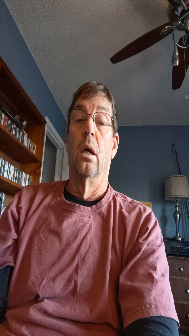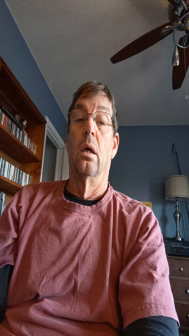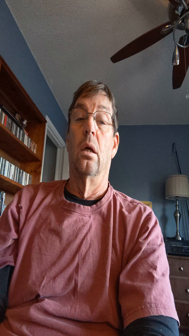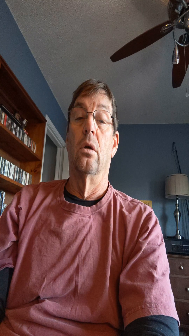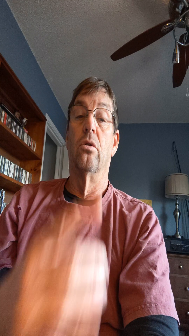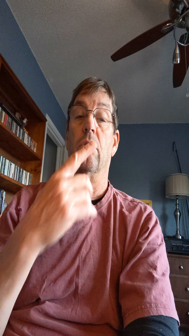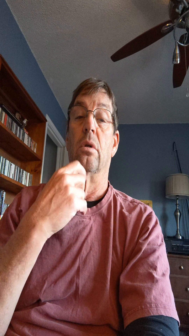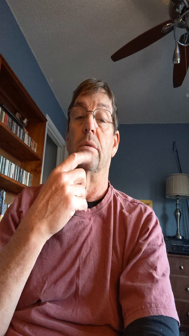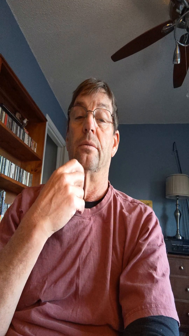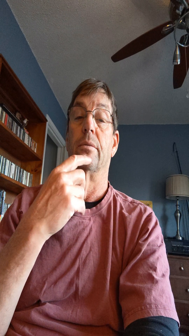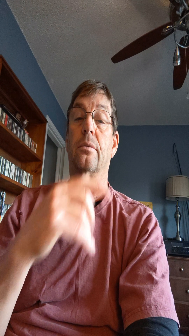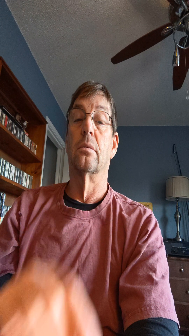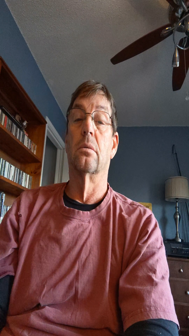red